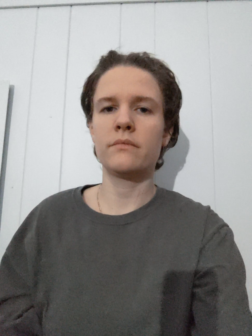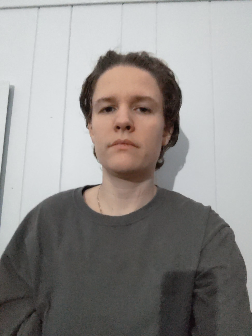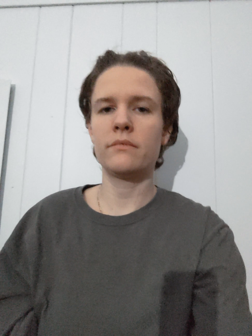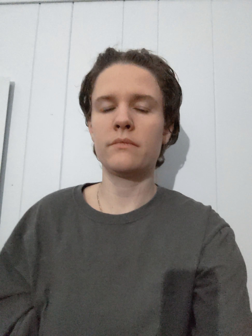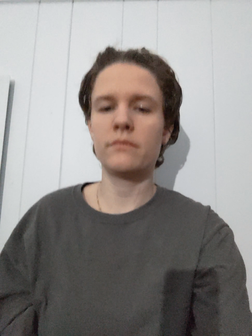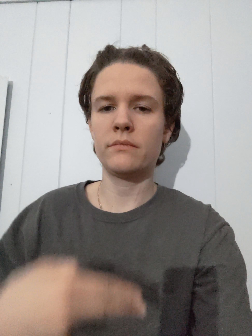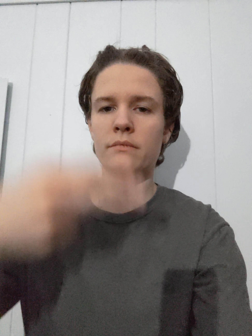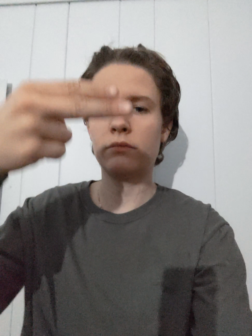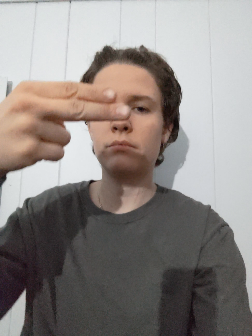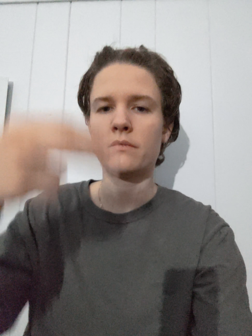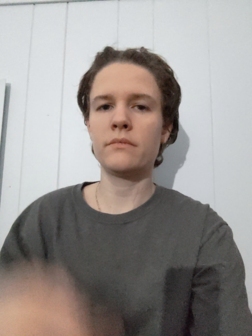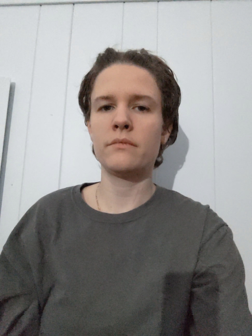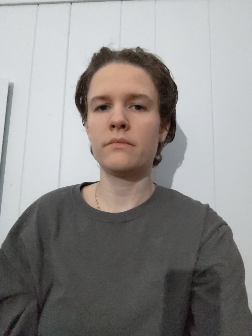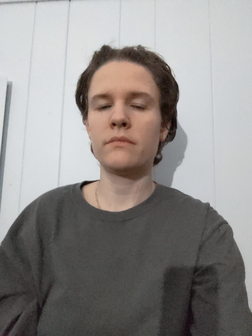high